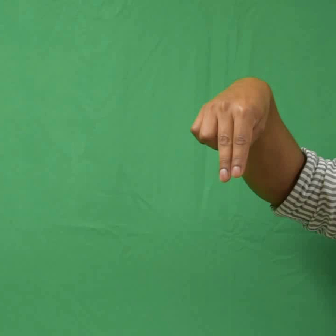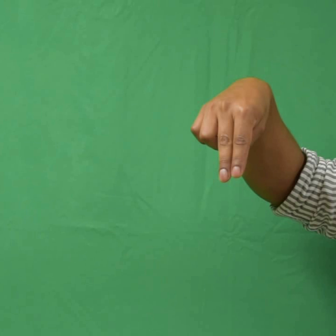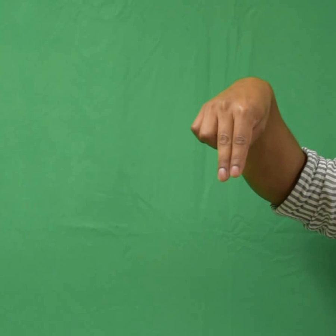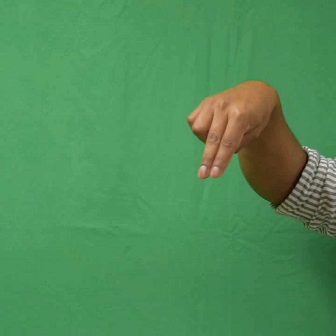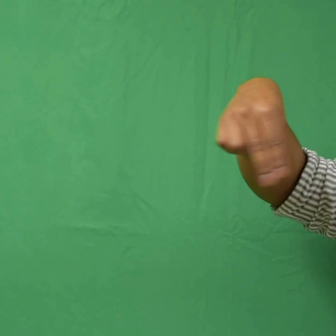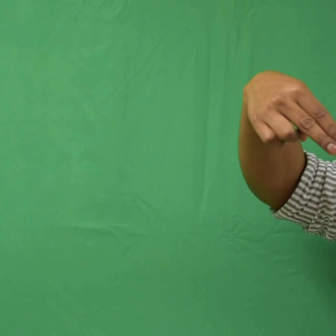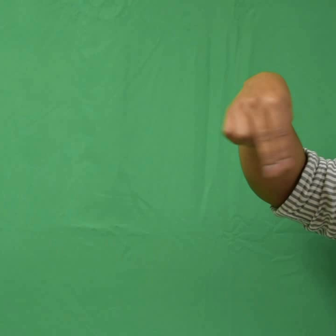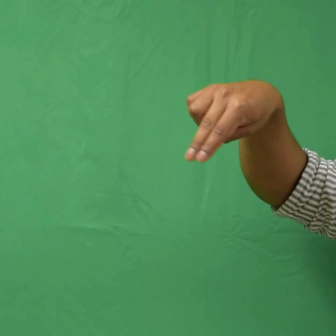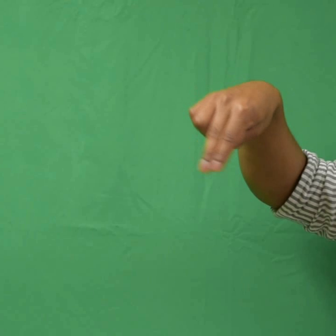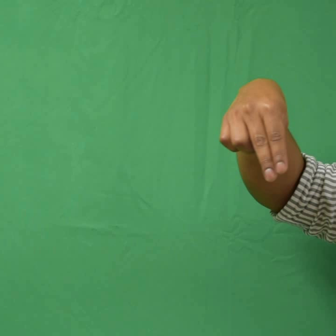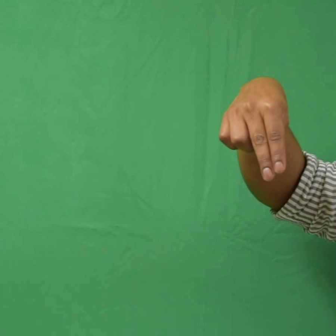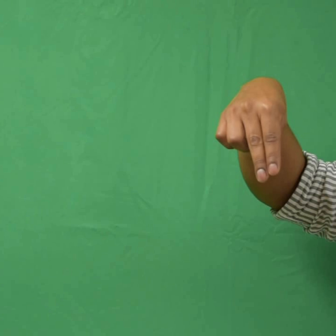Ñ